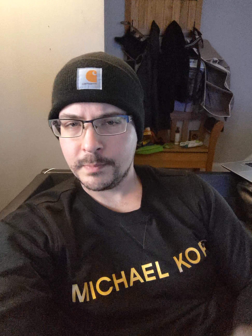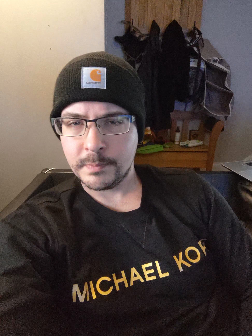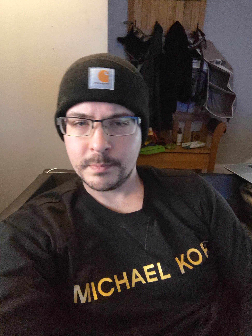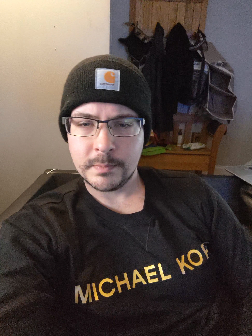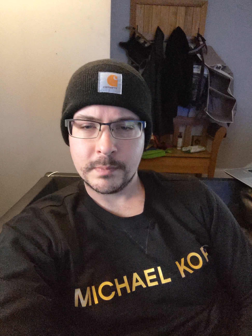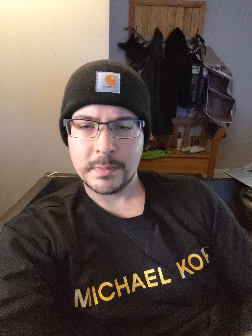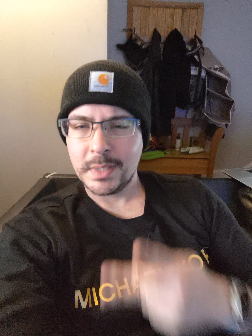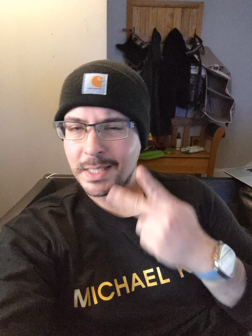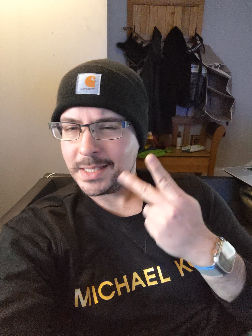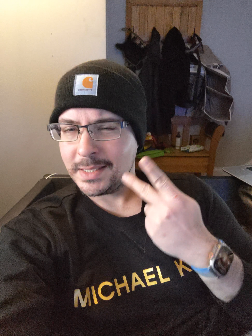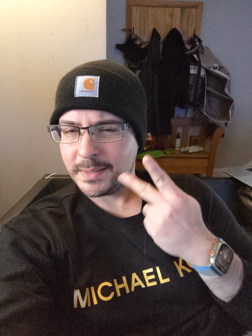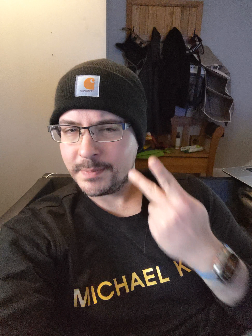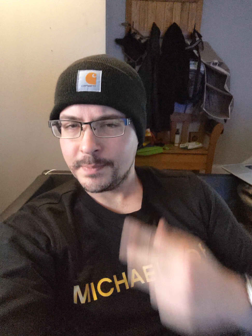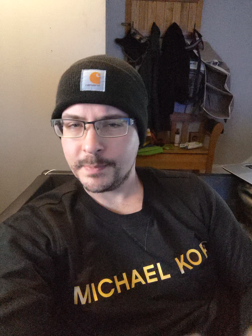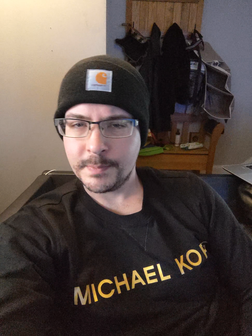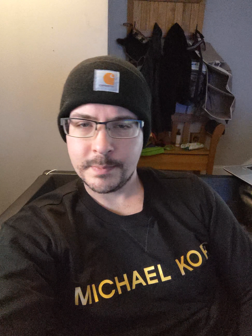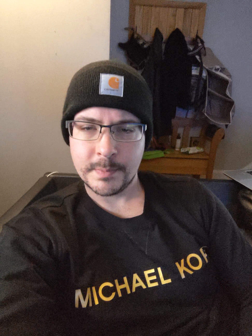kitty